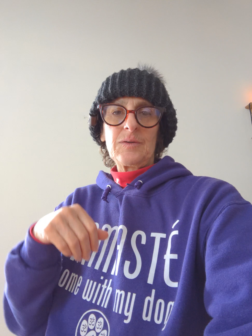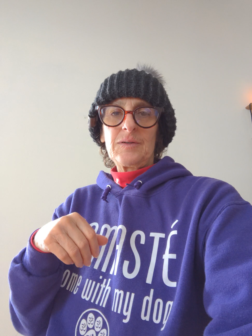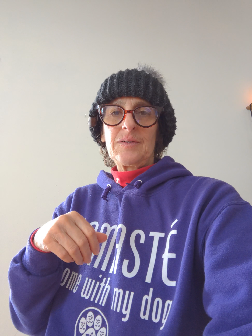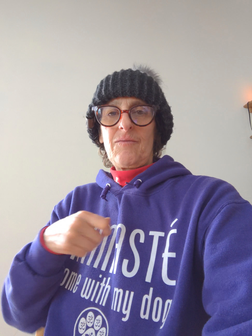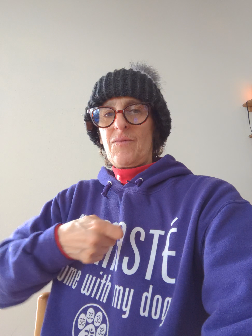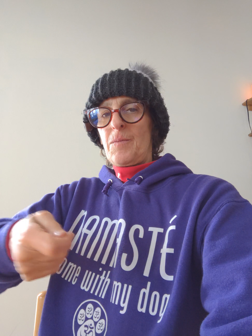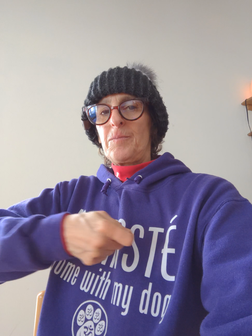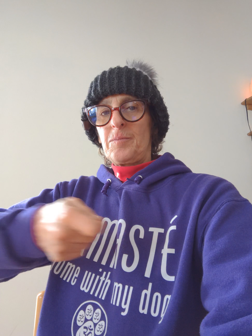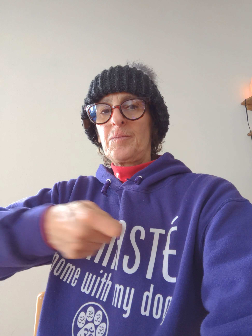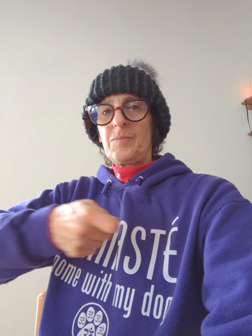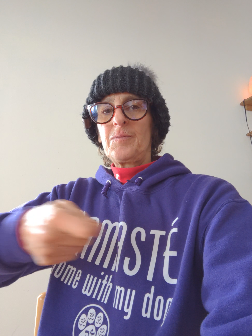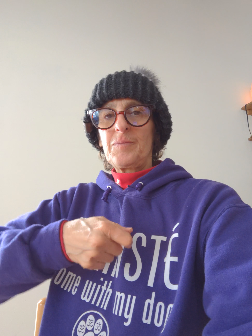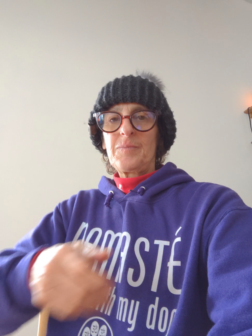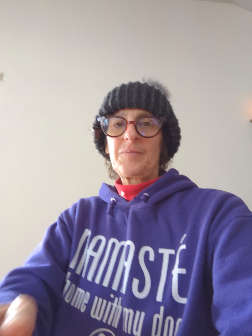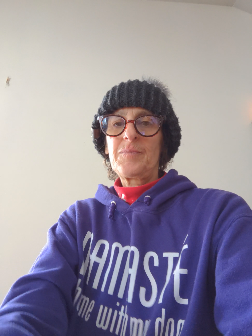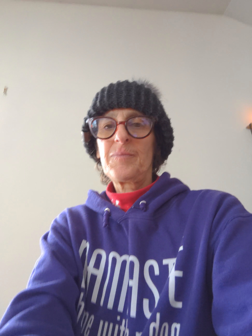vacuum